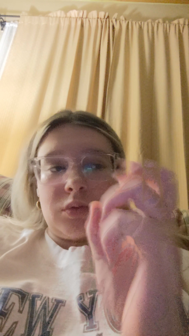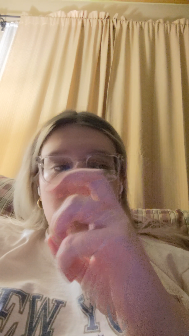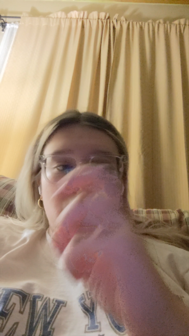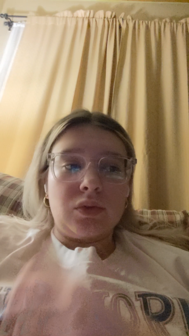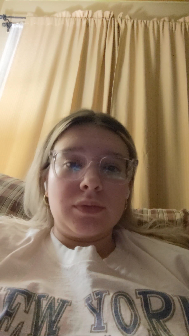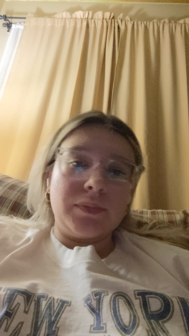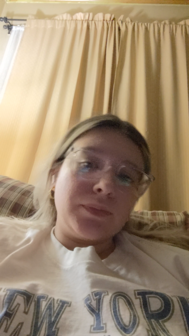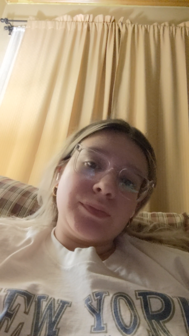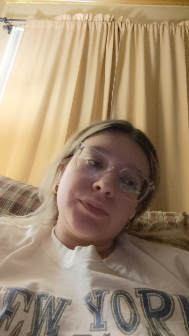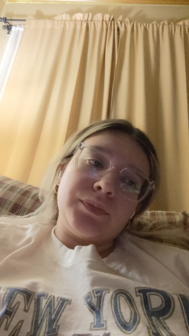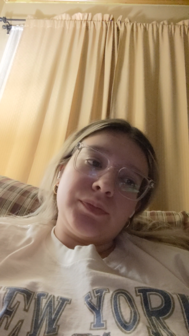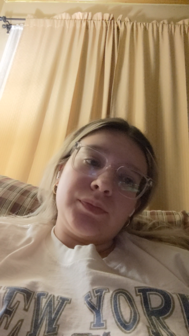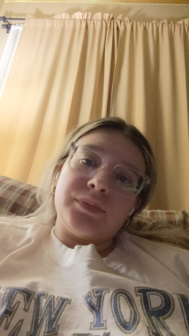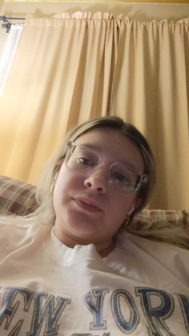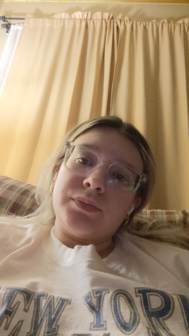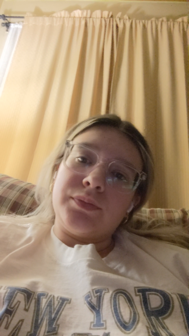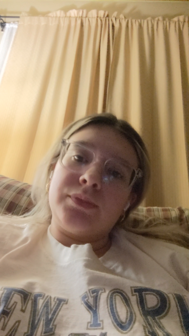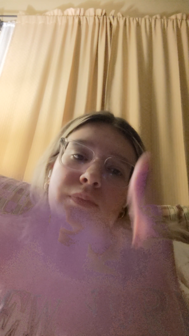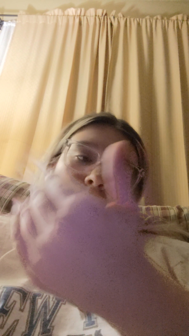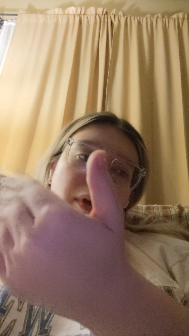butterfly